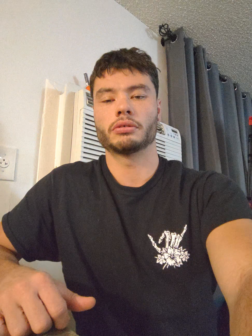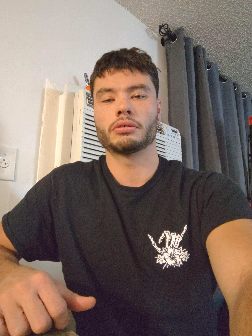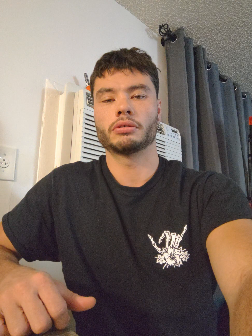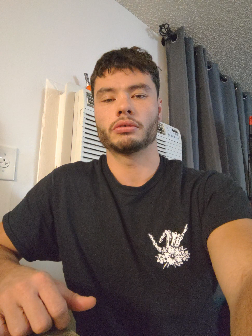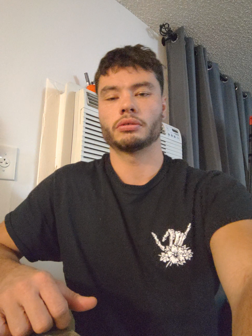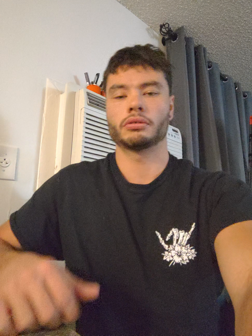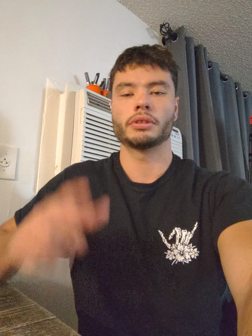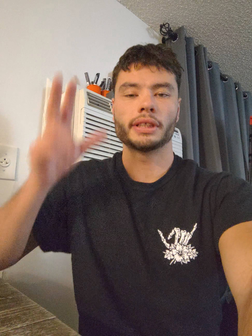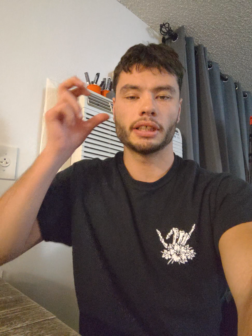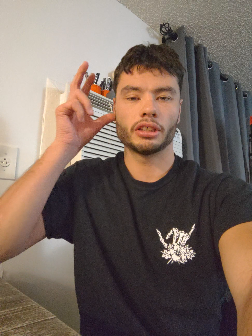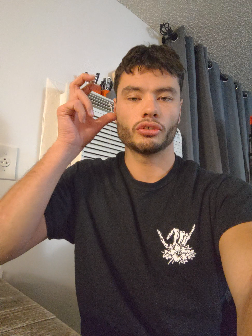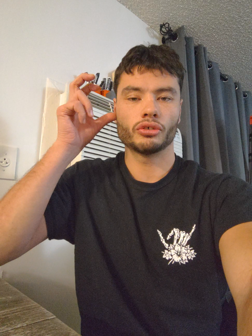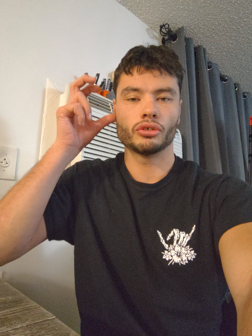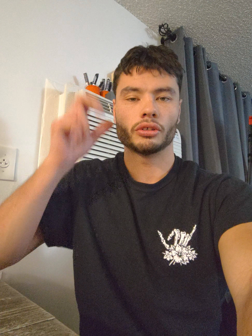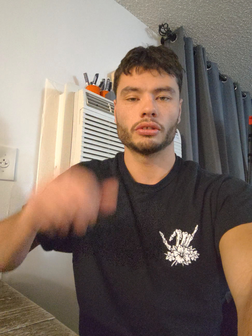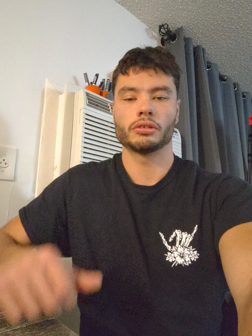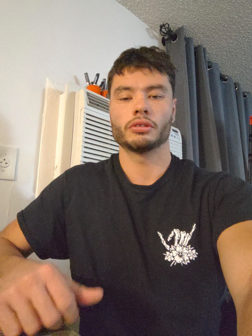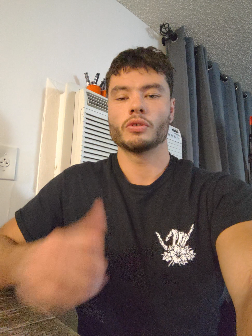hear